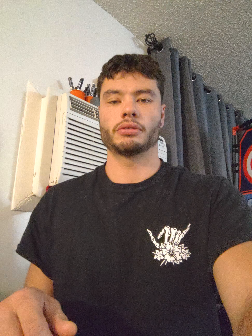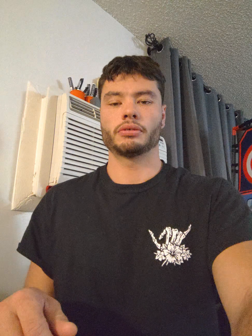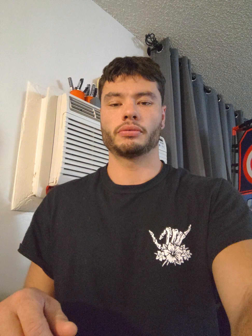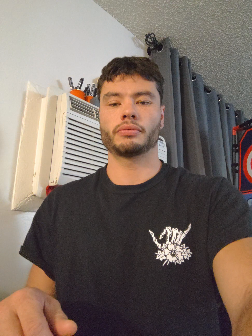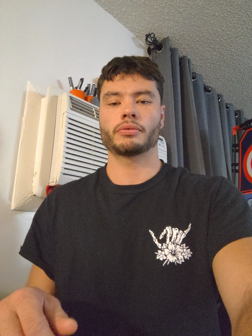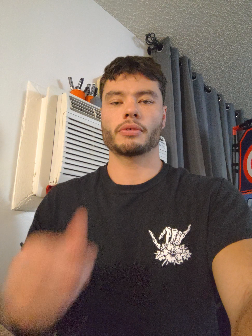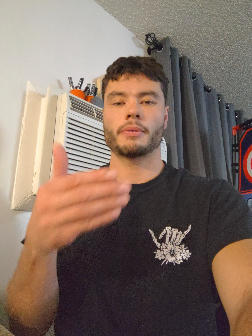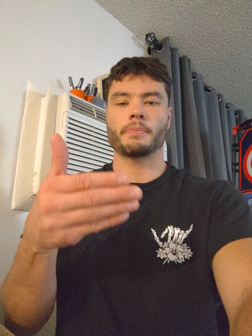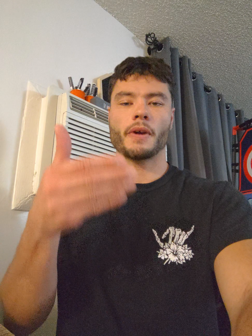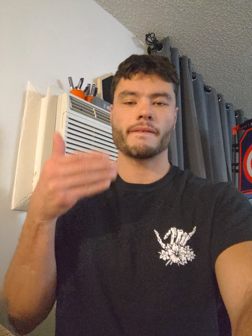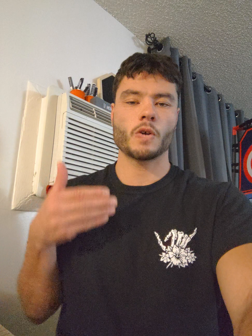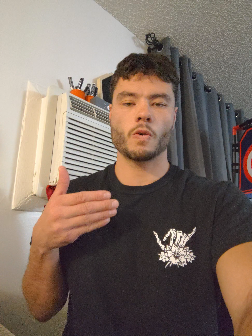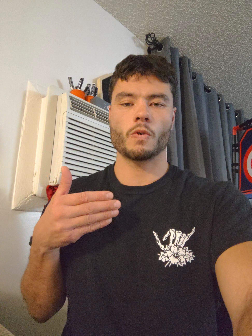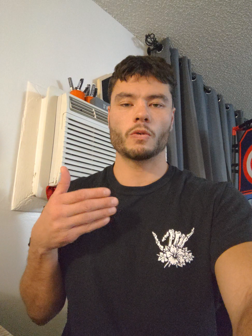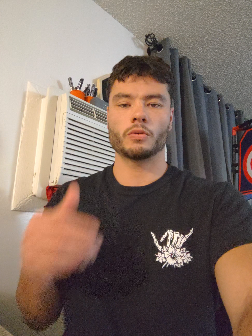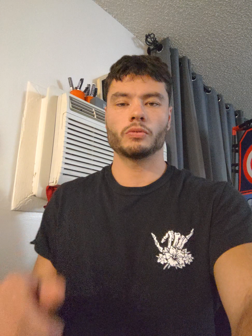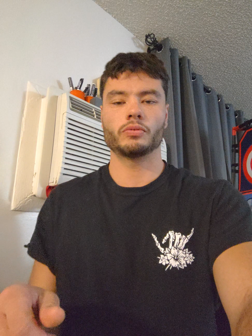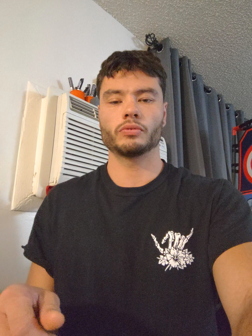before